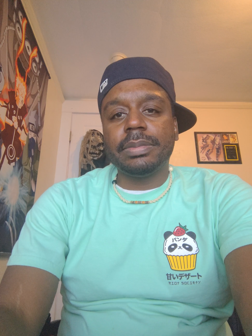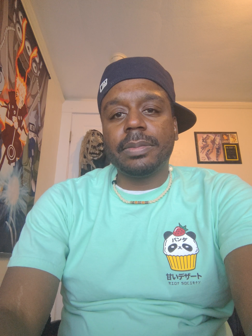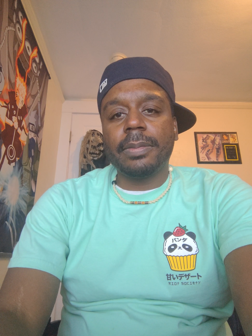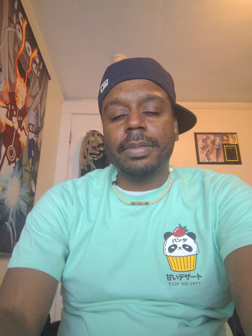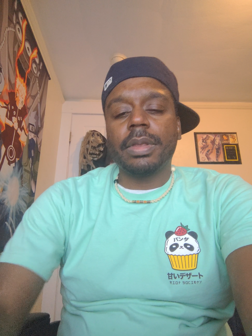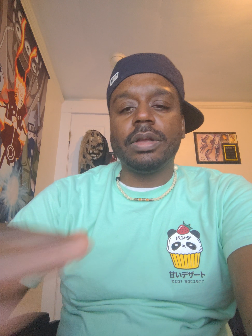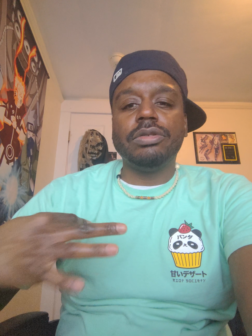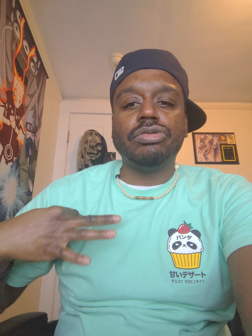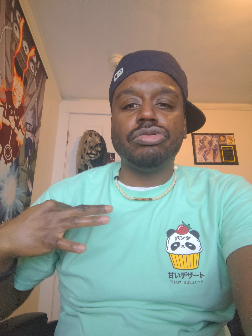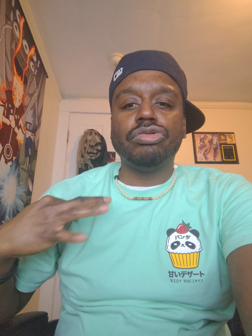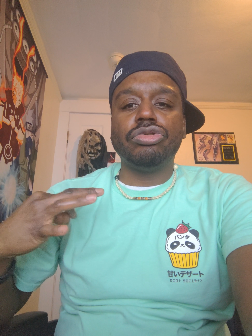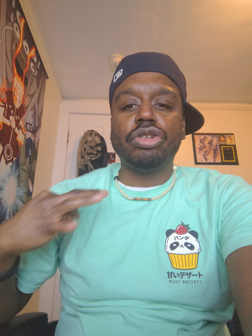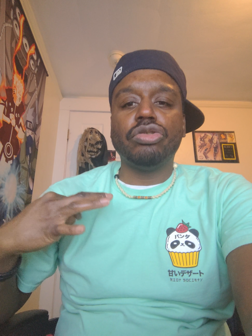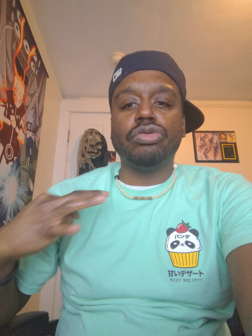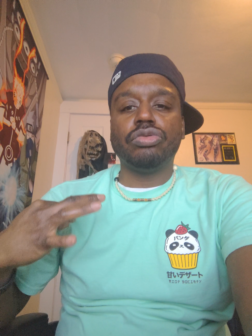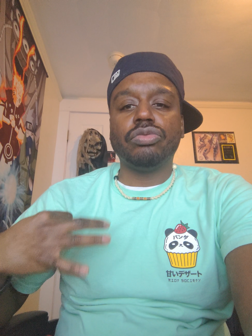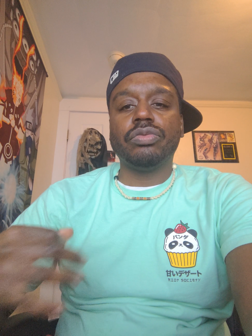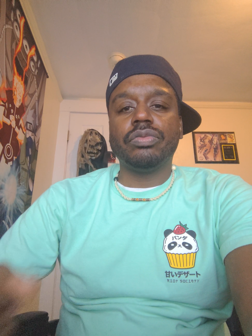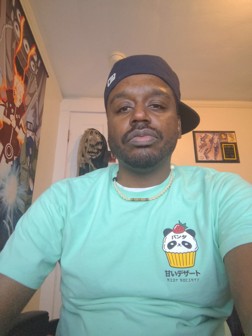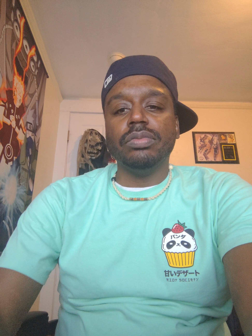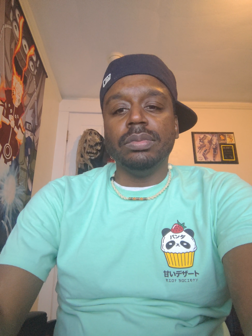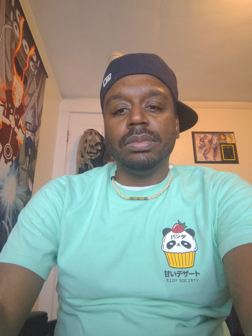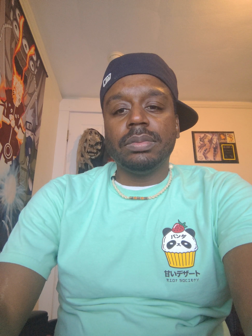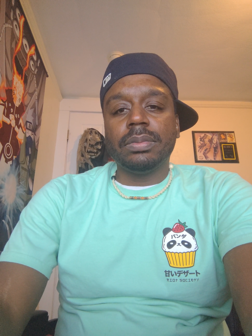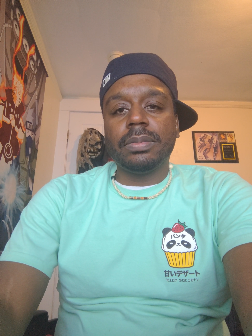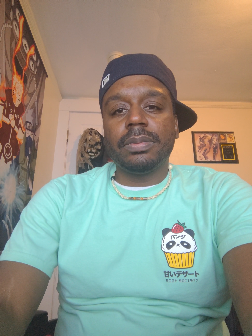shirt